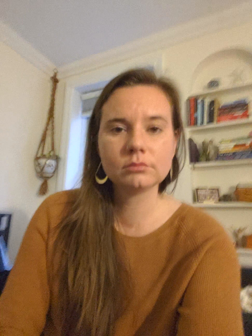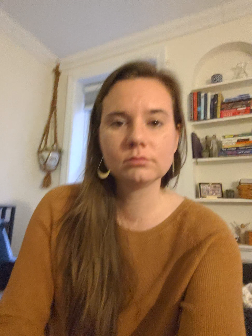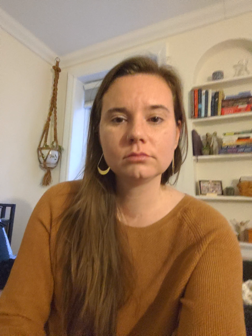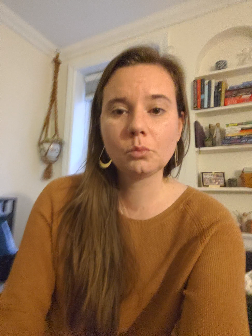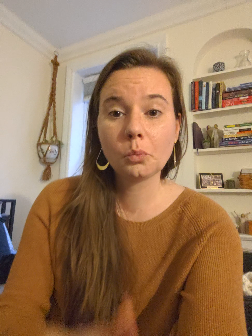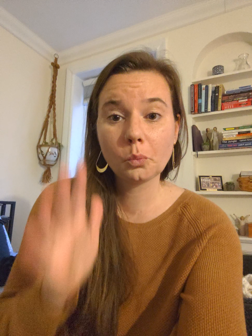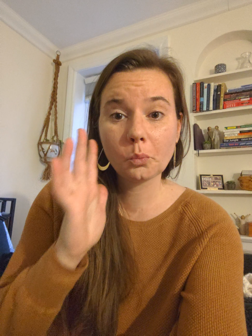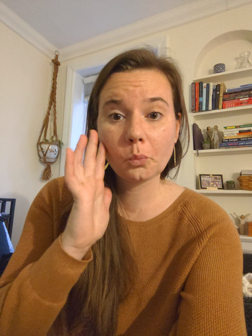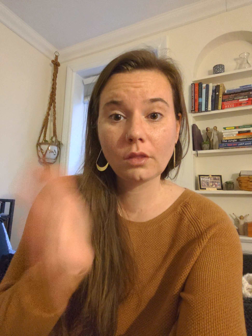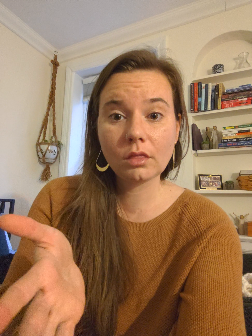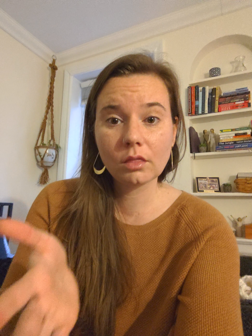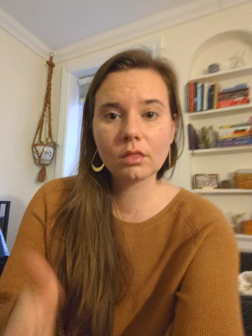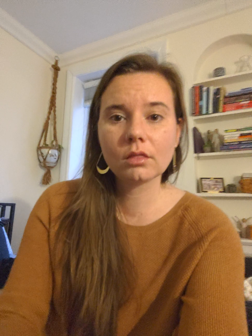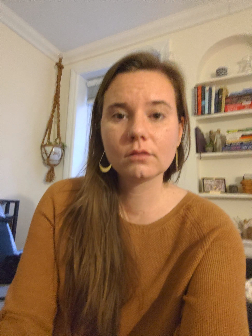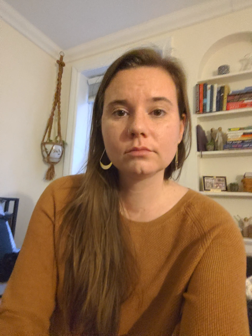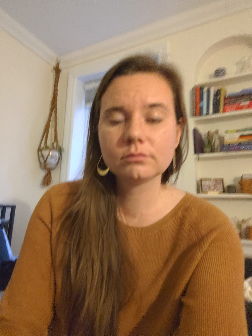will